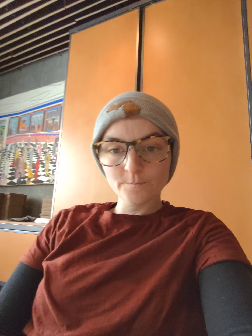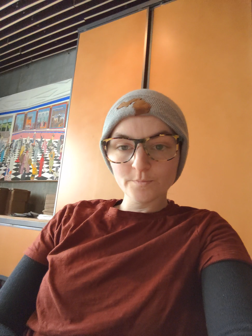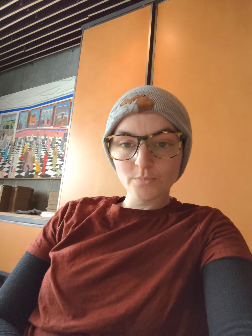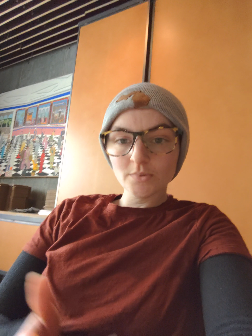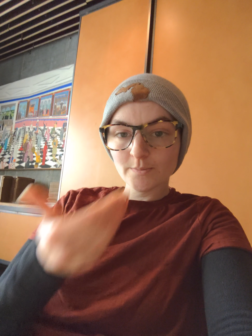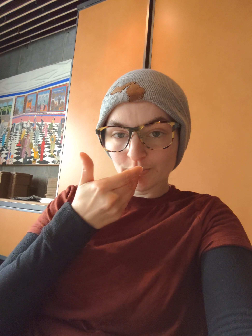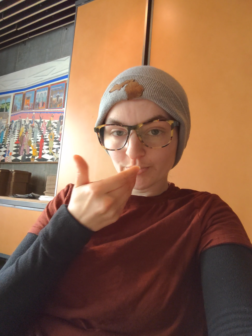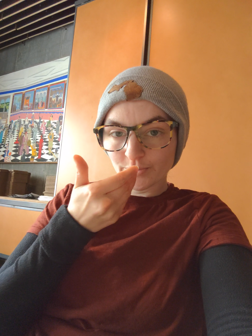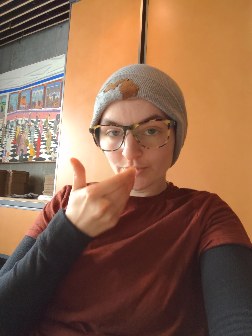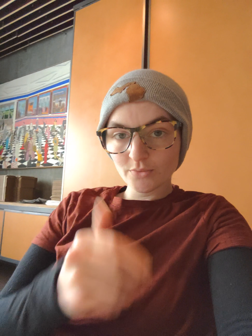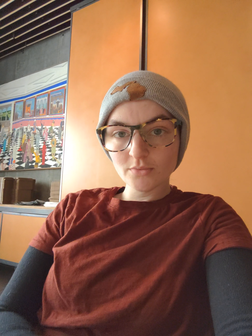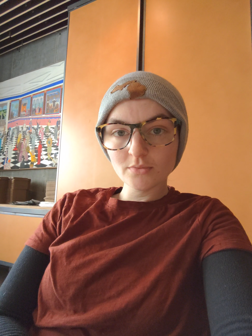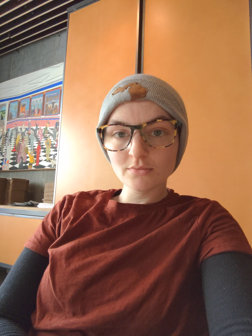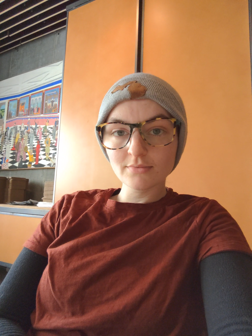pizza